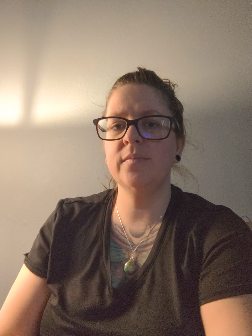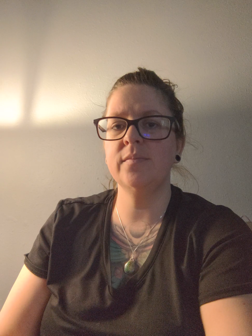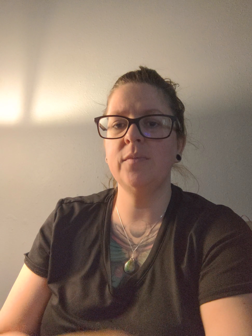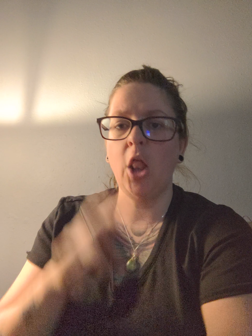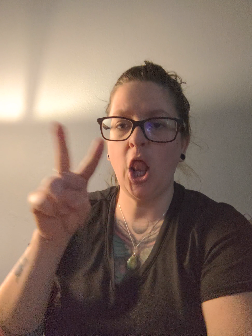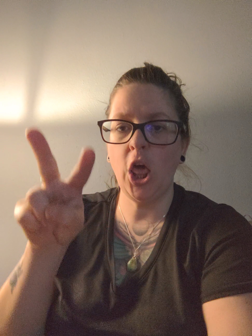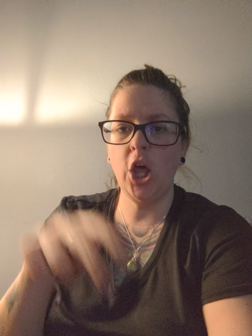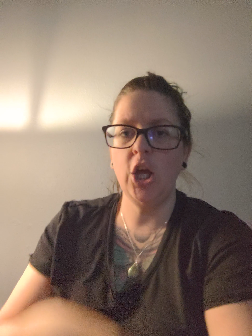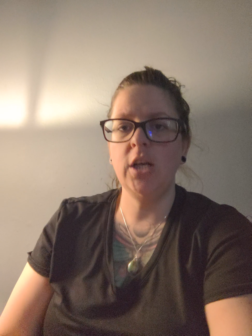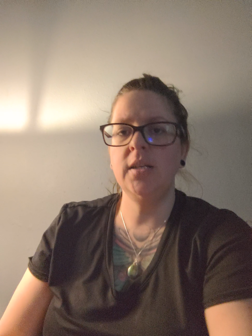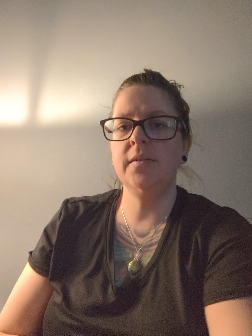look